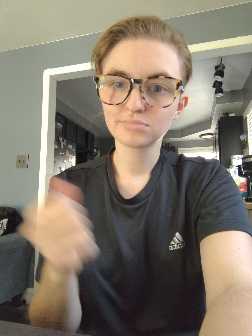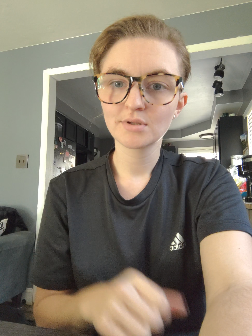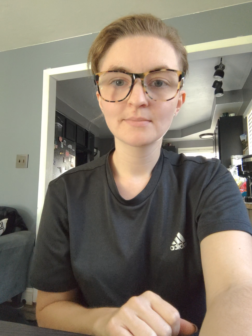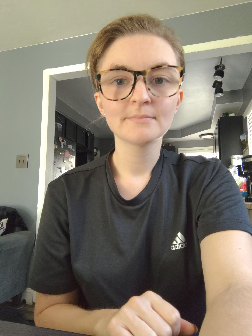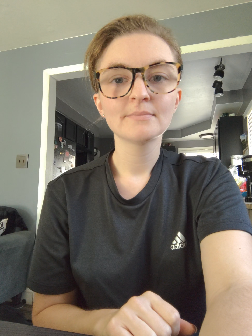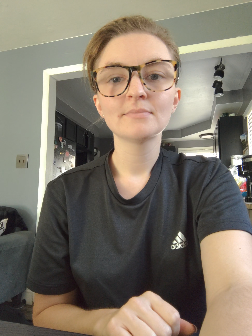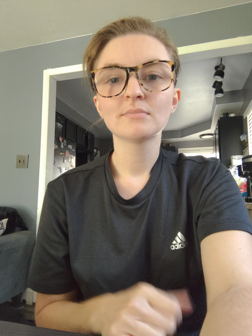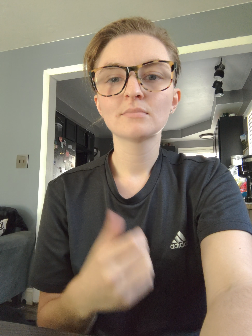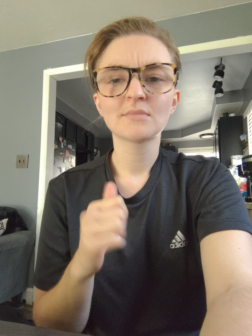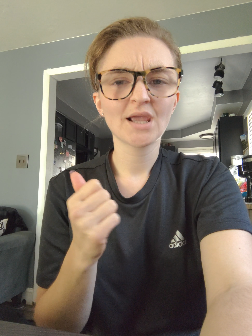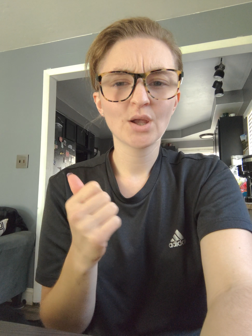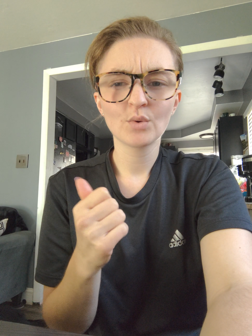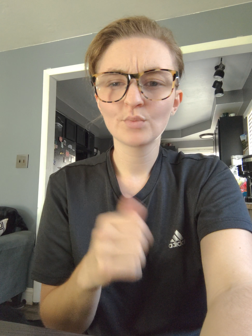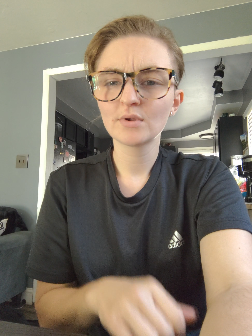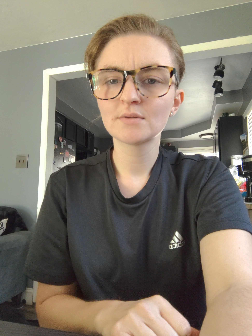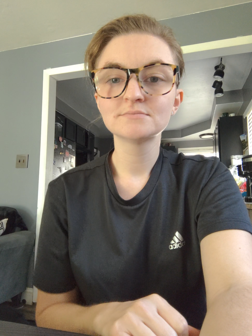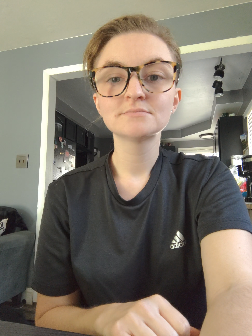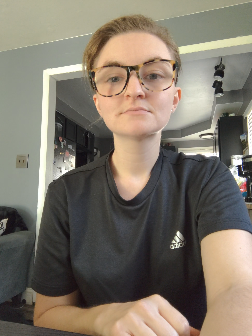how